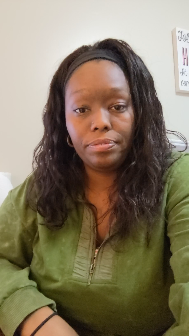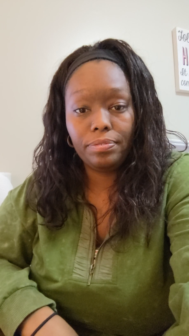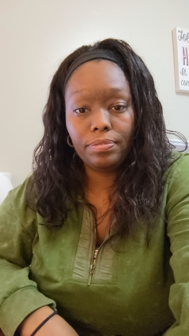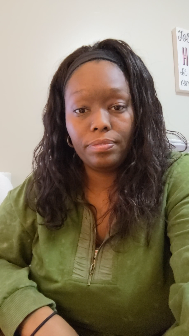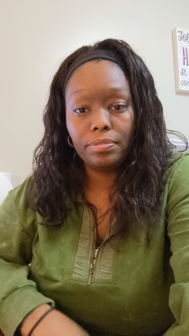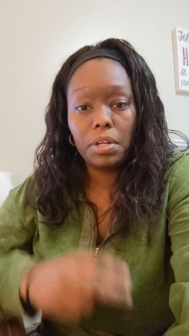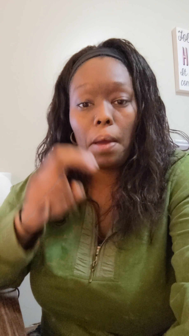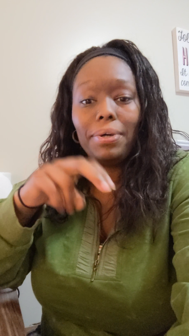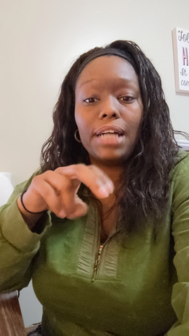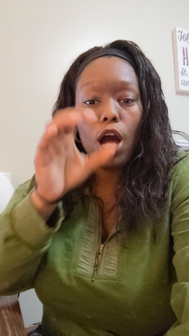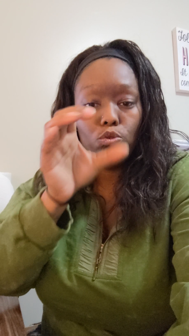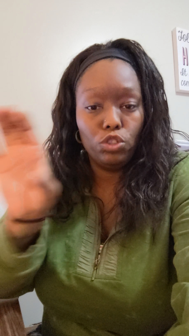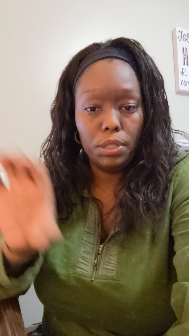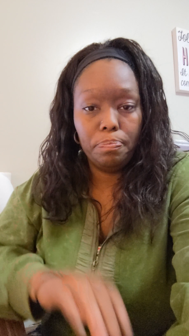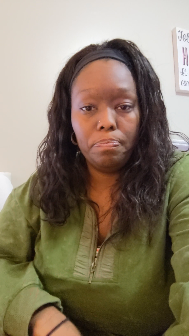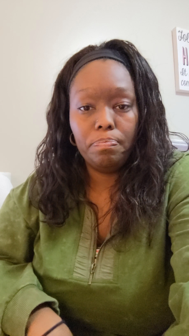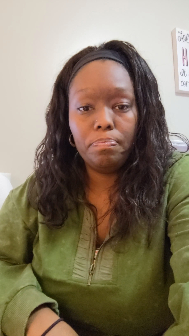potato chip